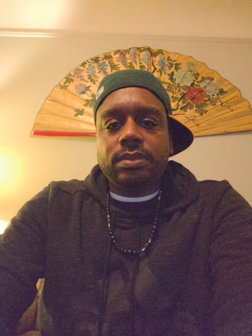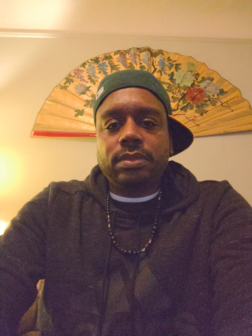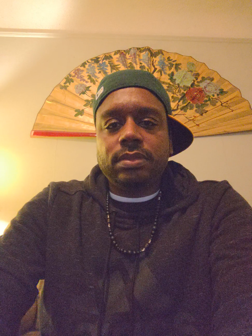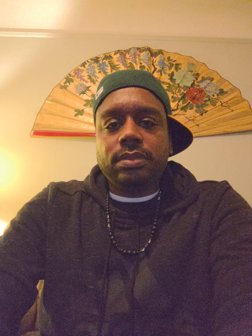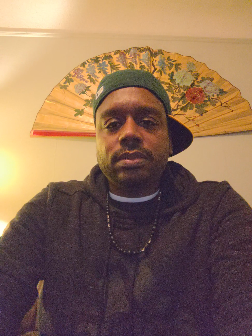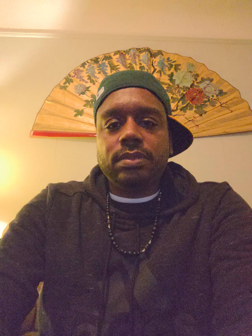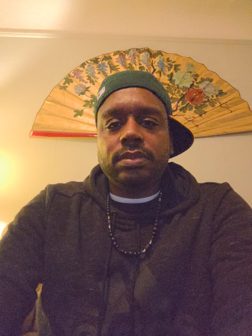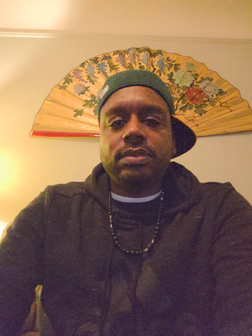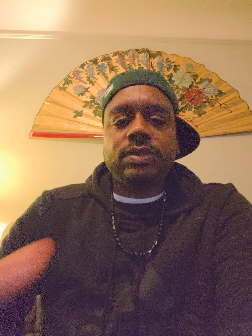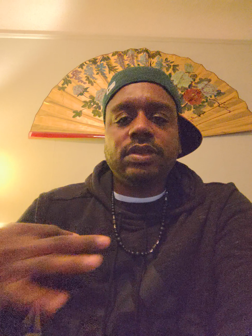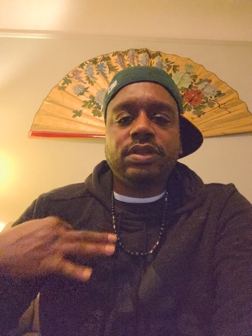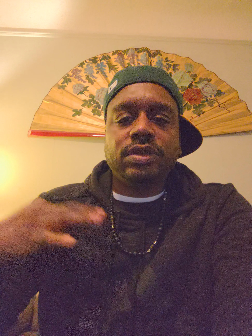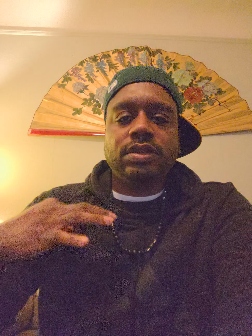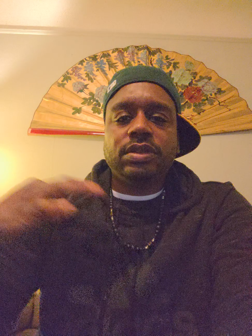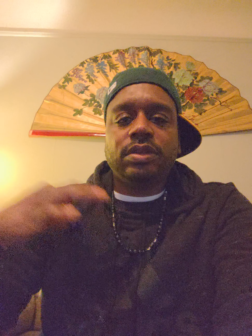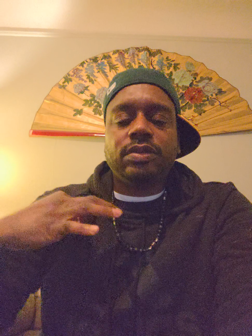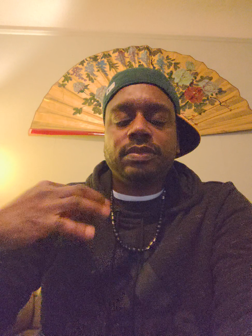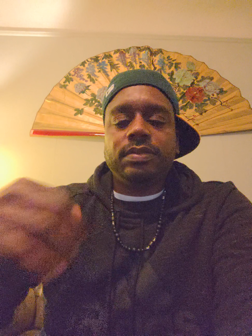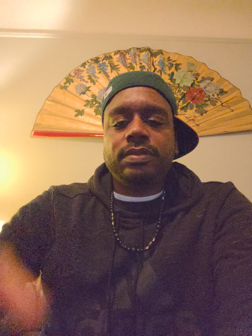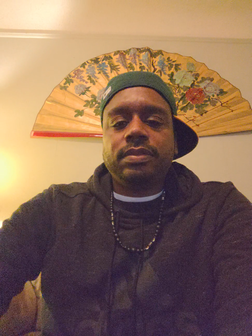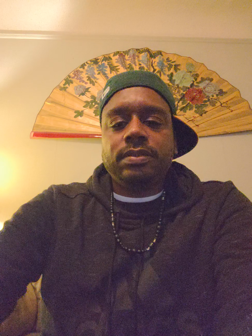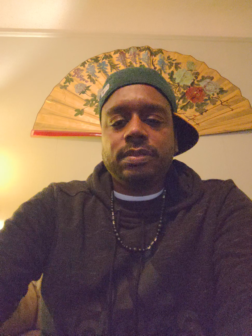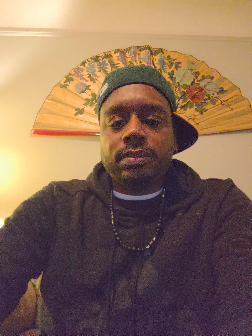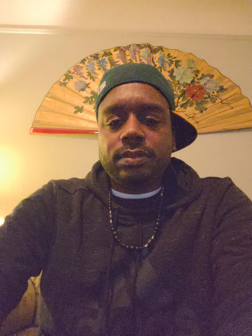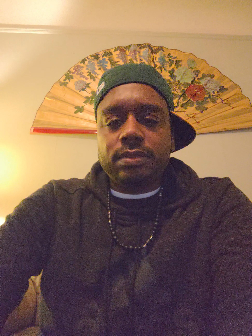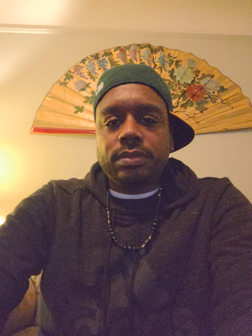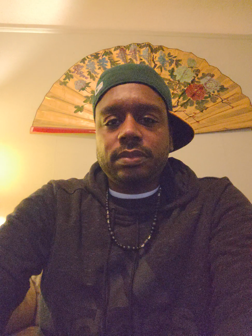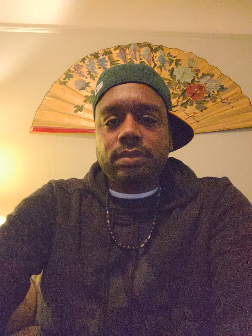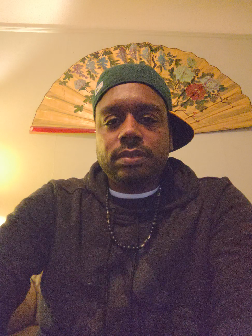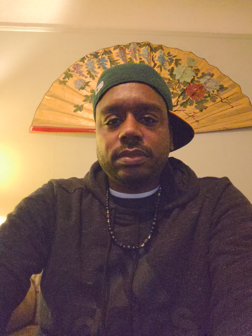shirt